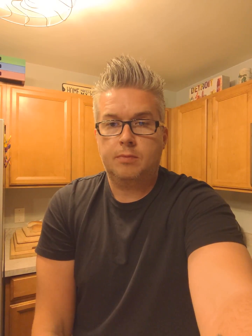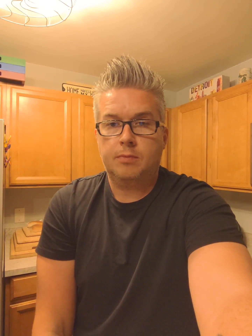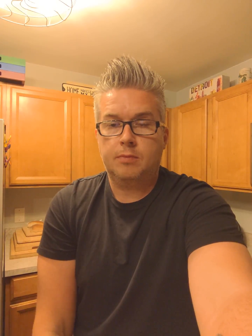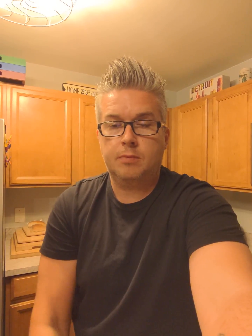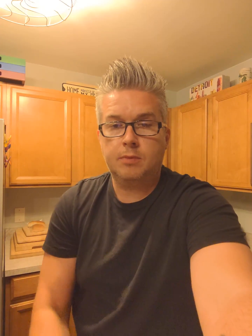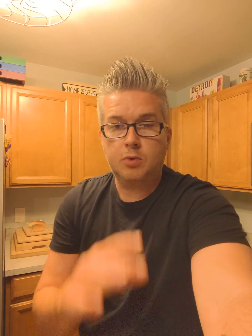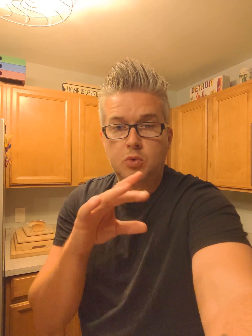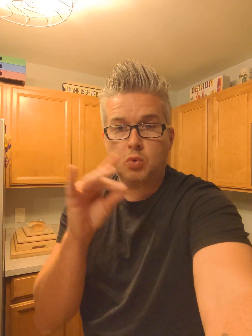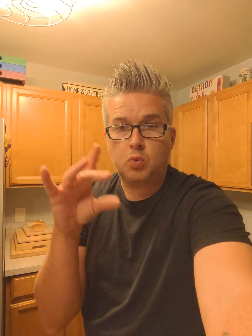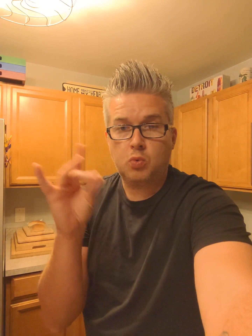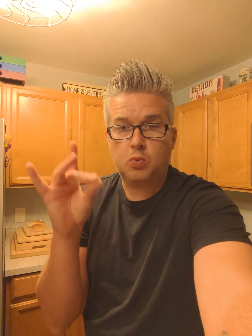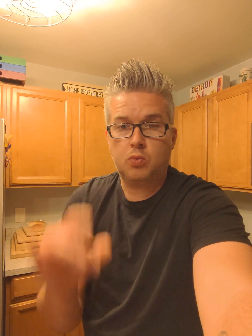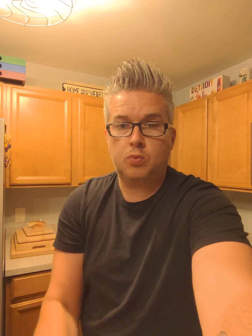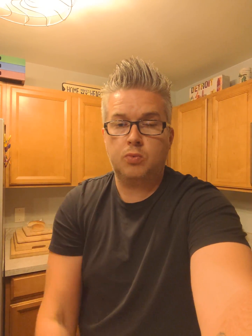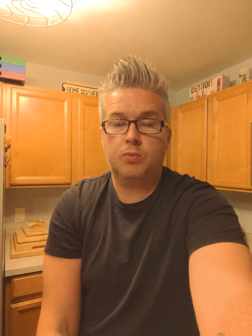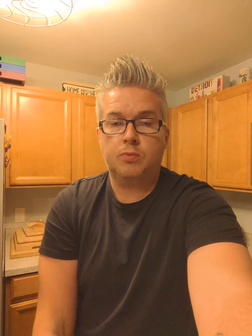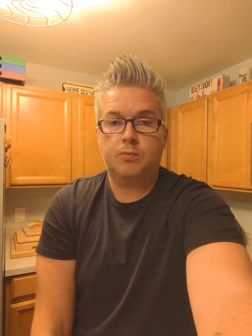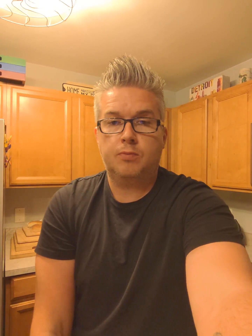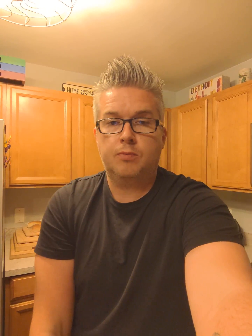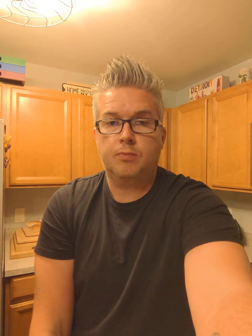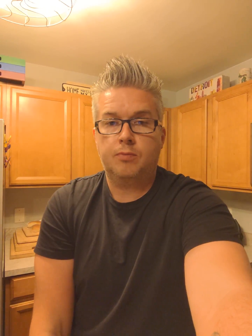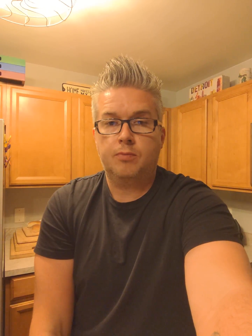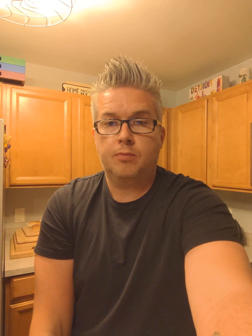choose